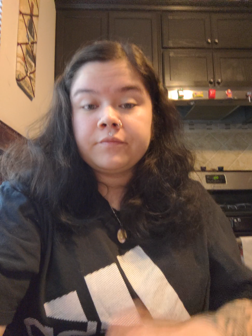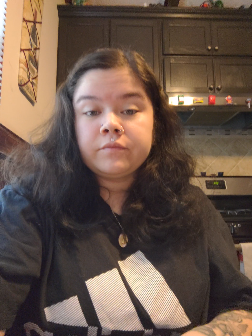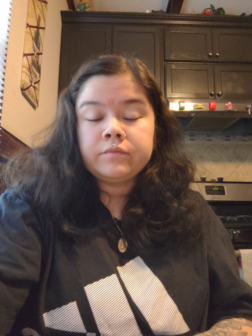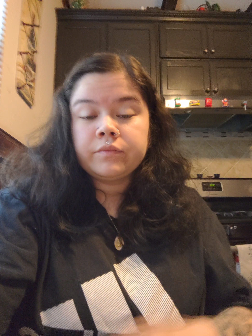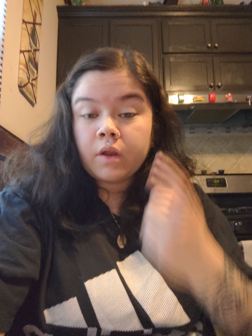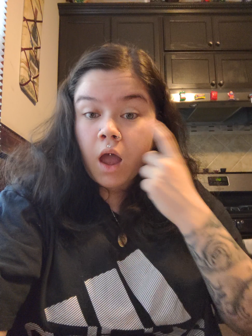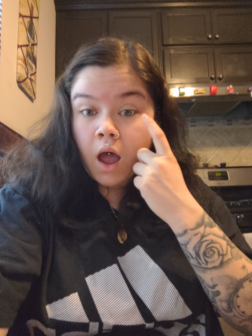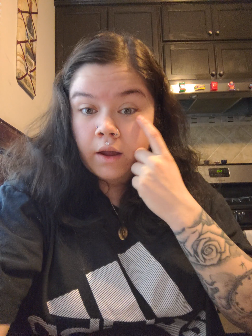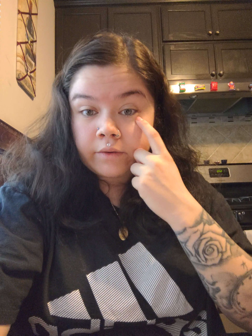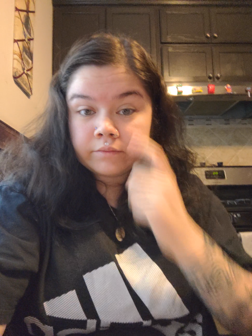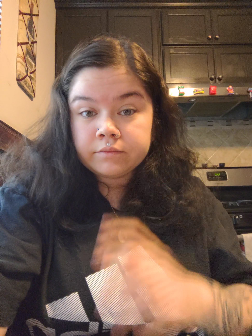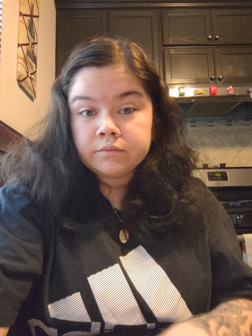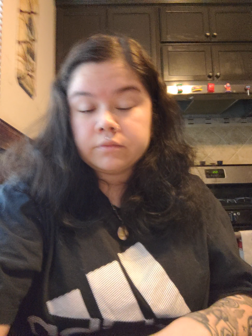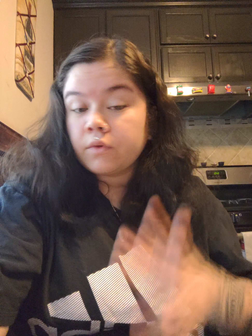eye